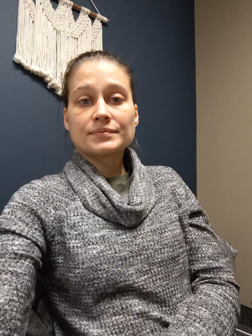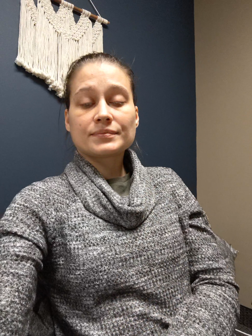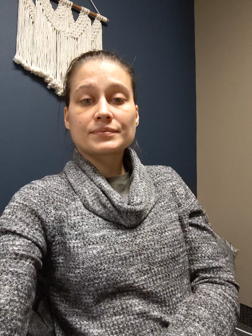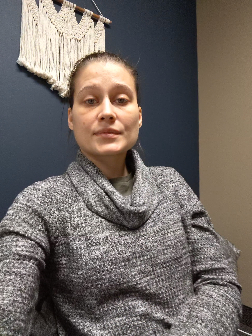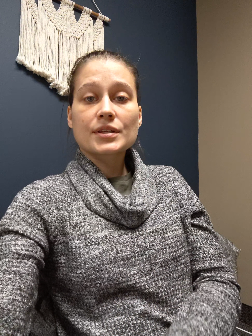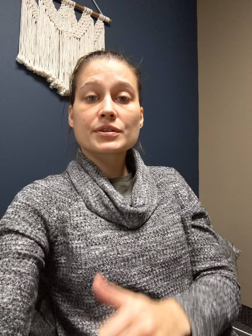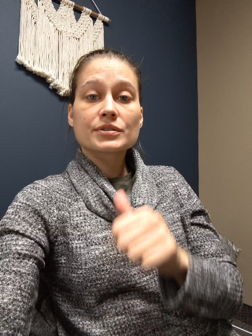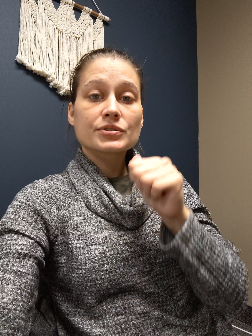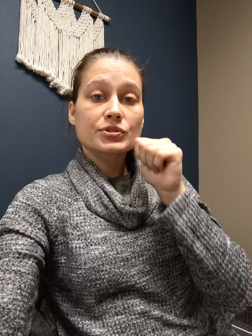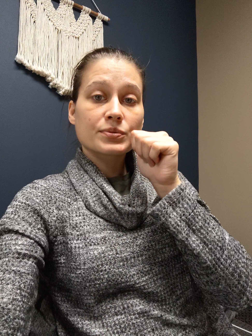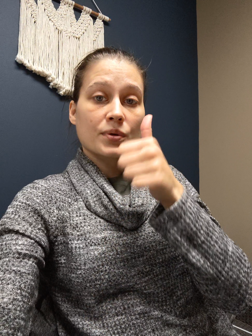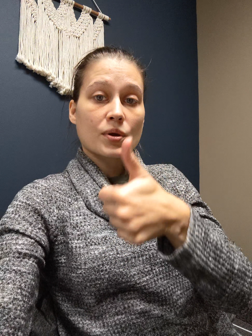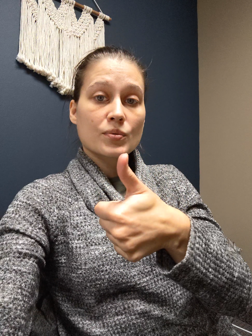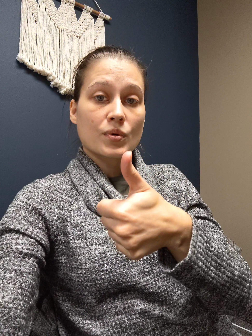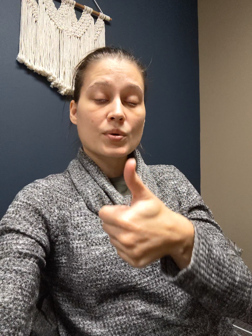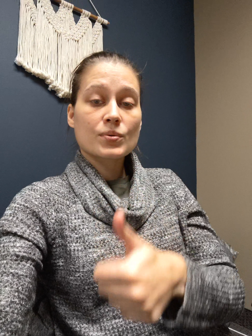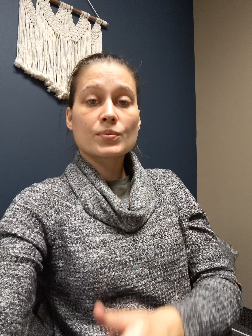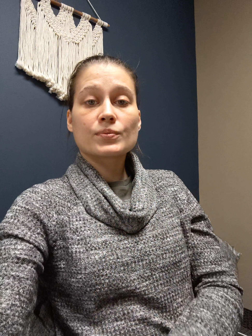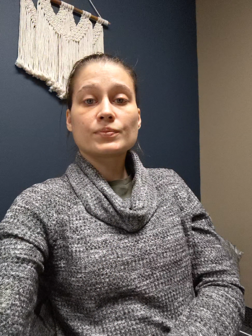tomorrow